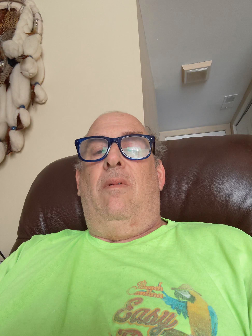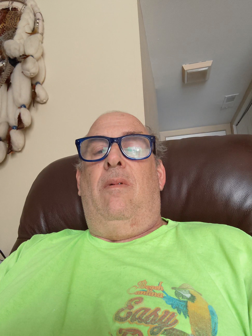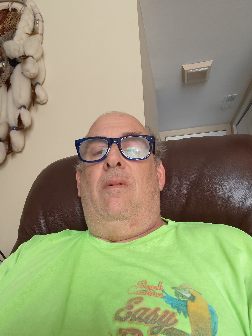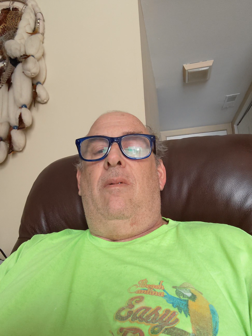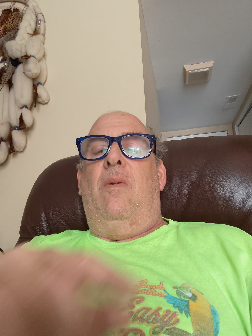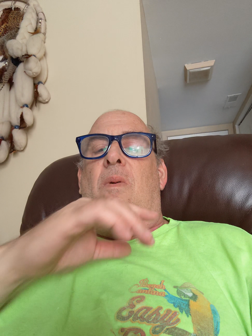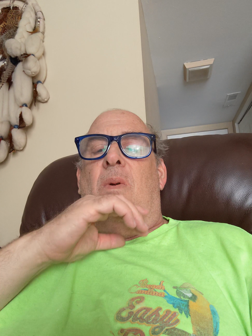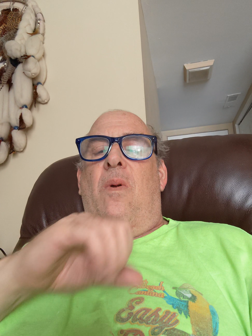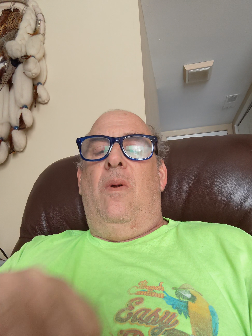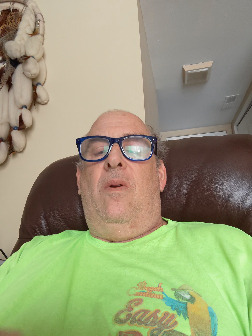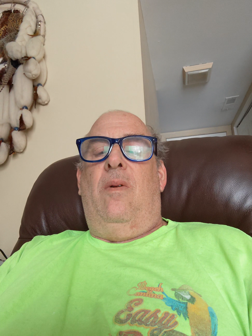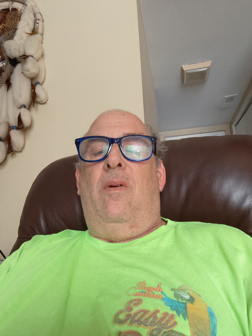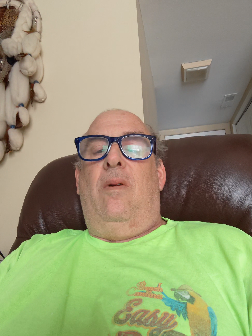old